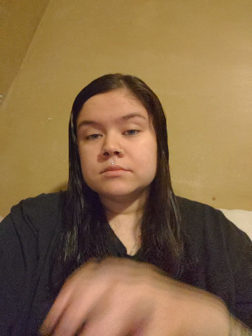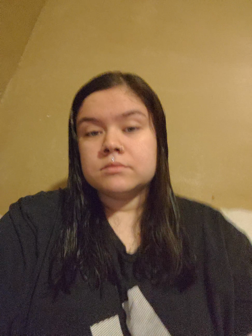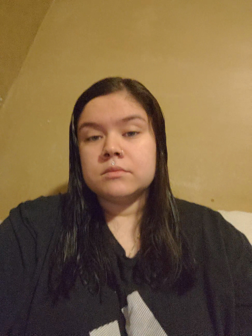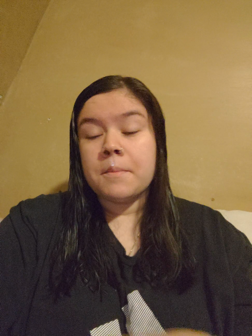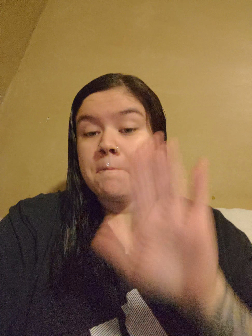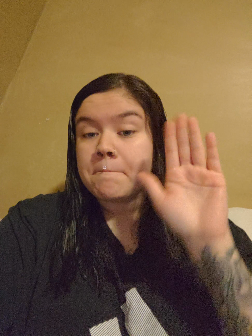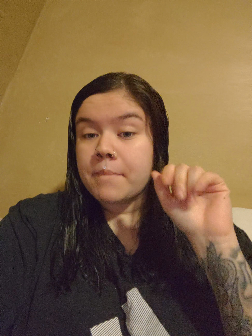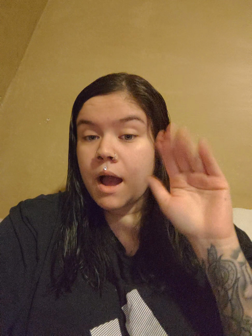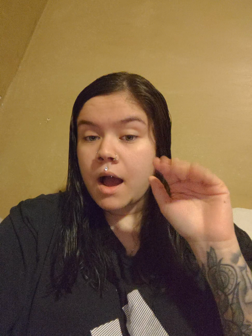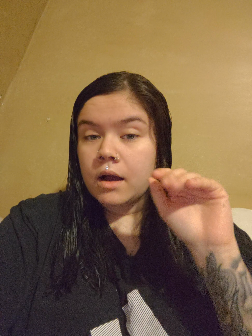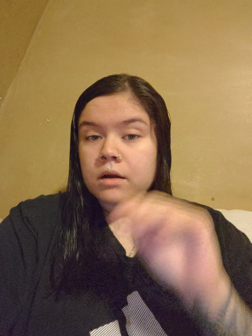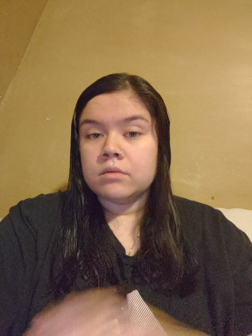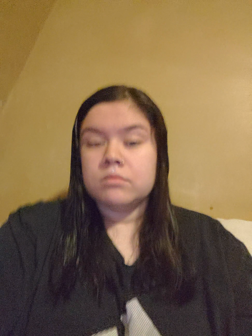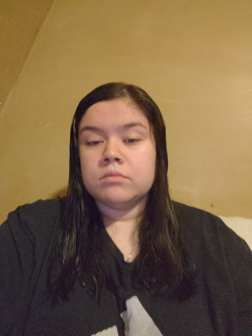bye